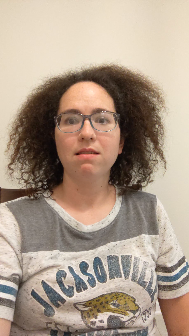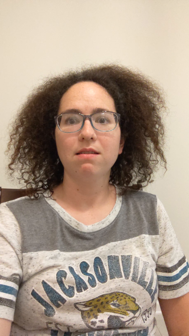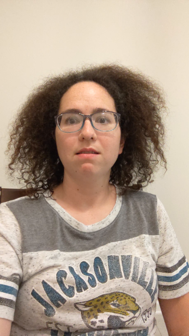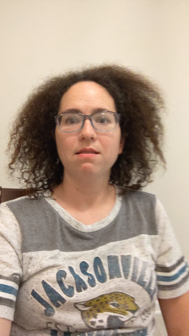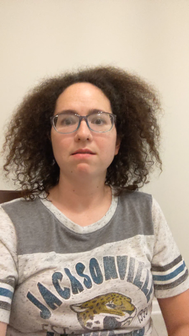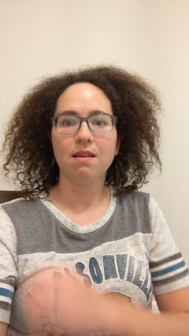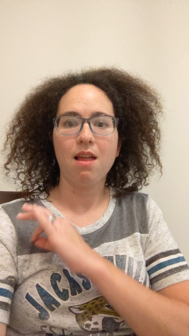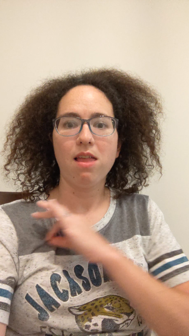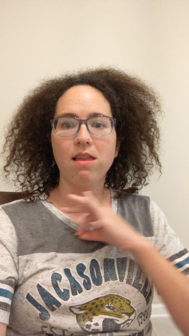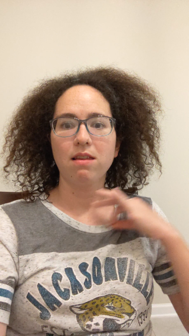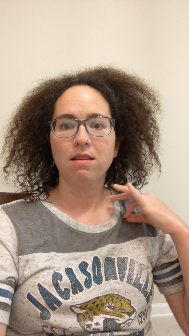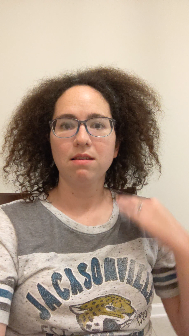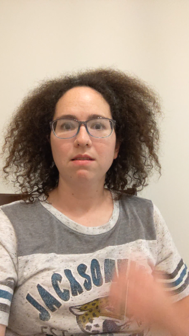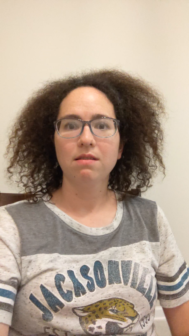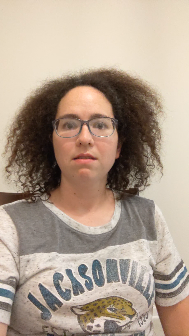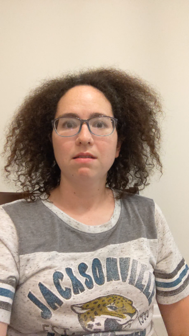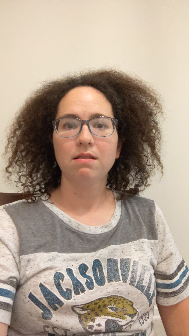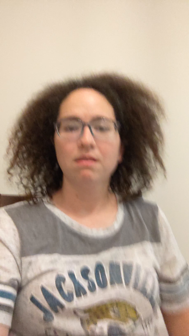beads